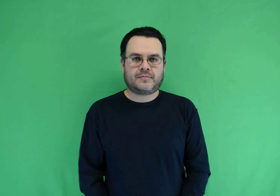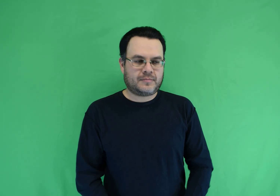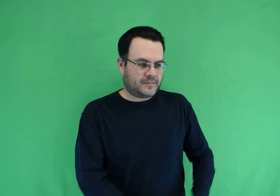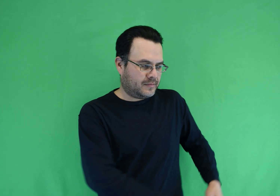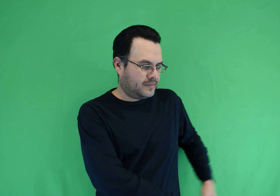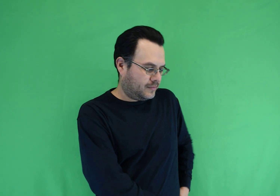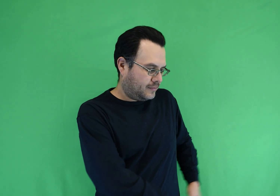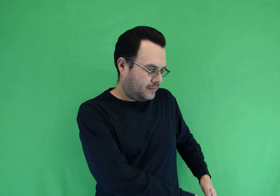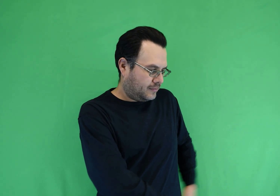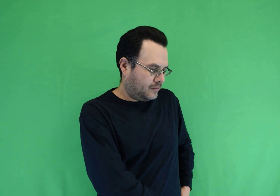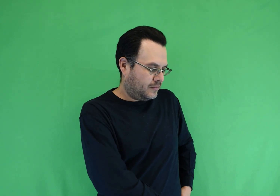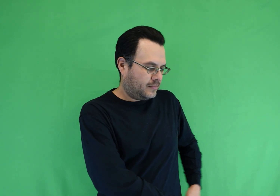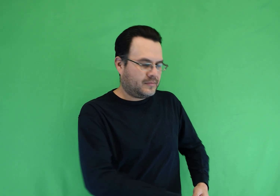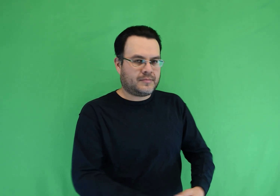pierna